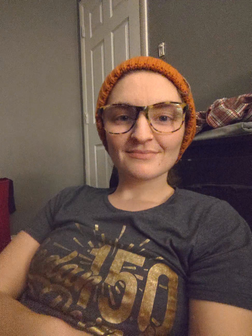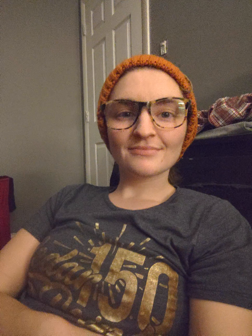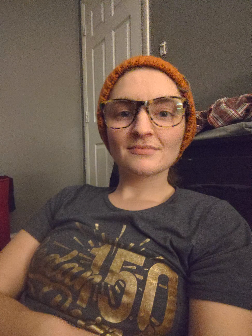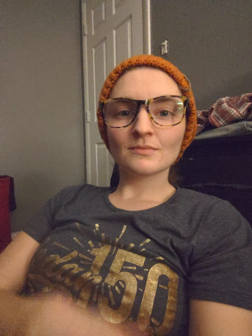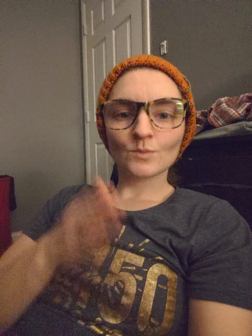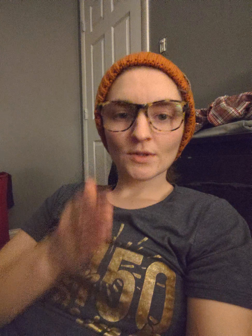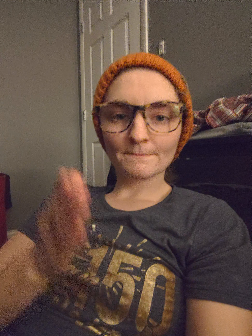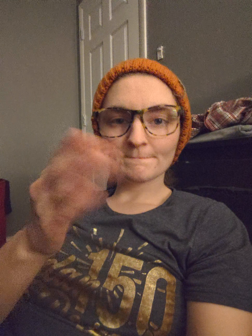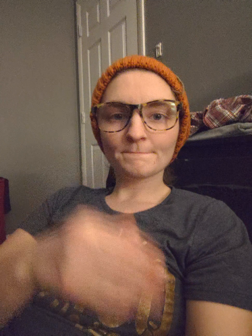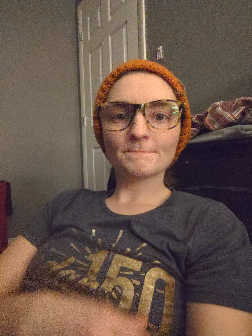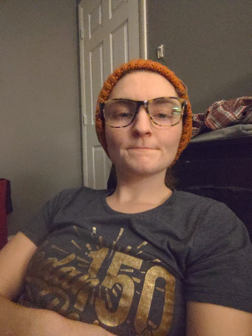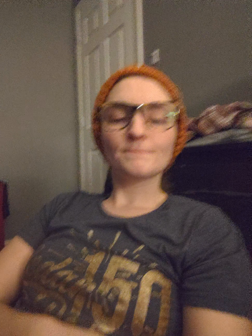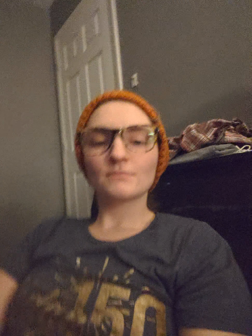boat